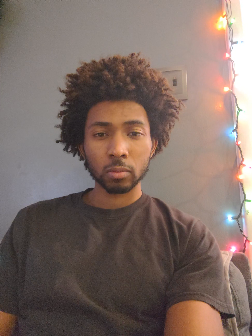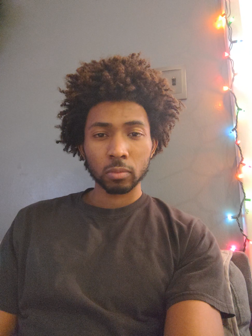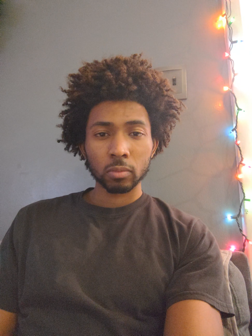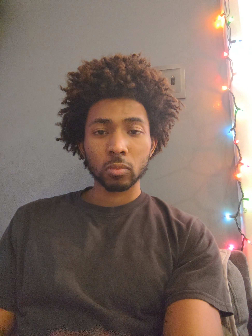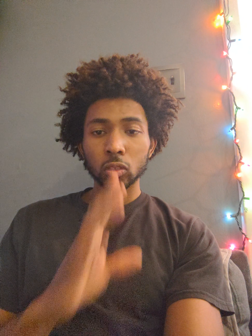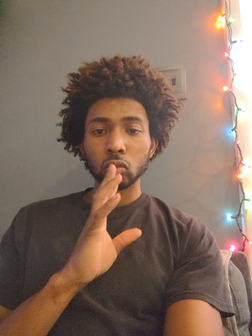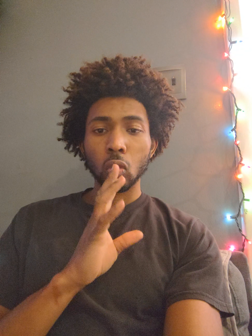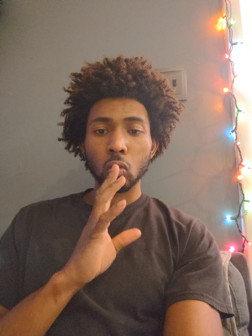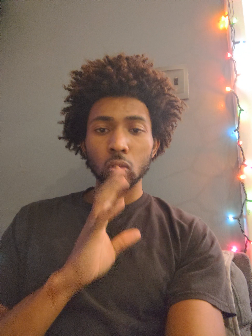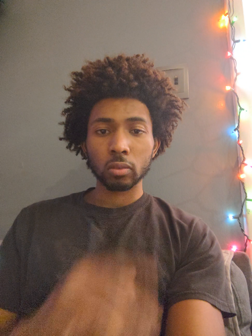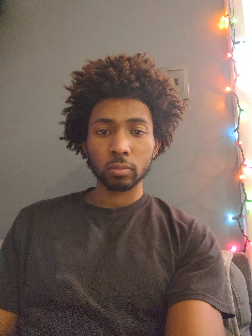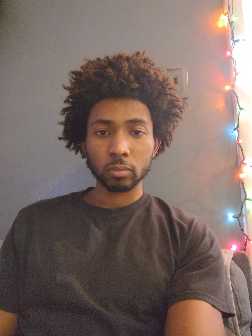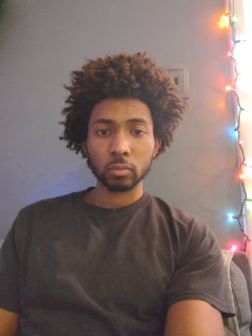talk